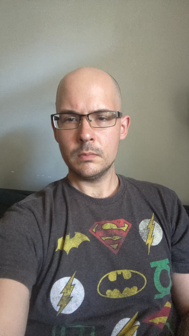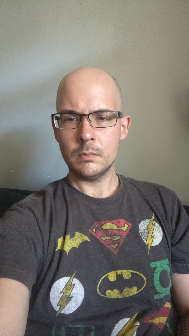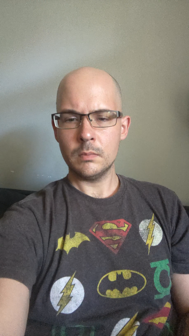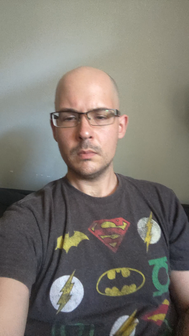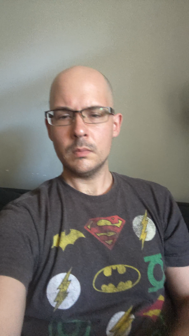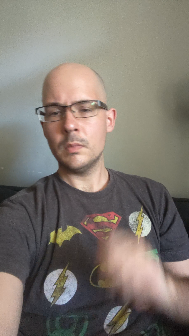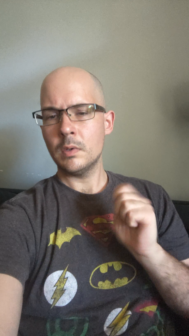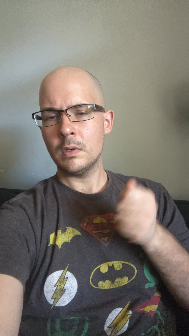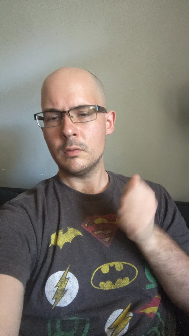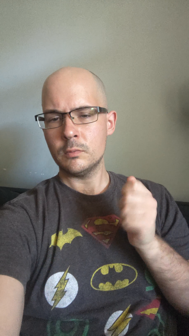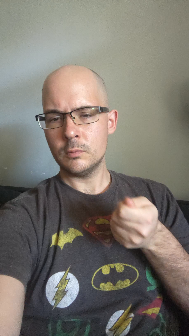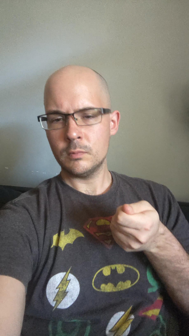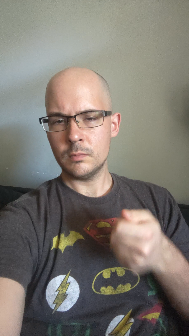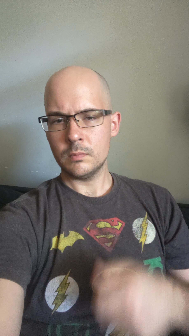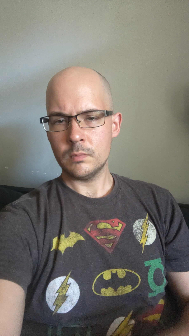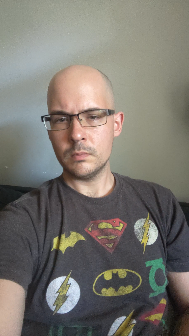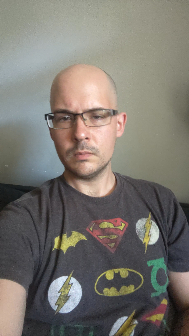cart